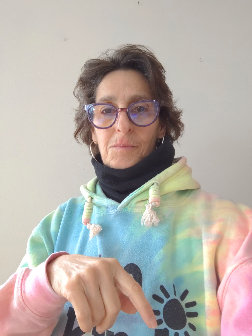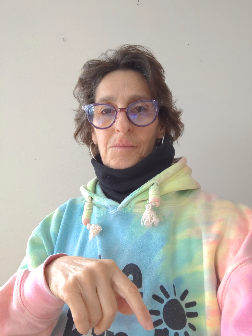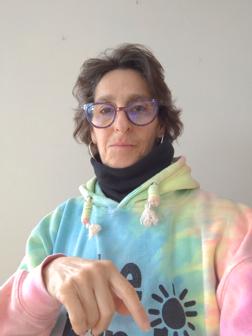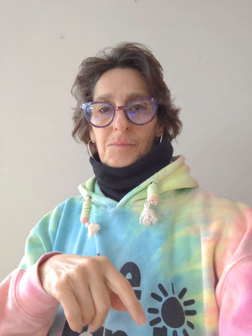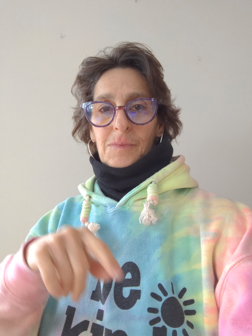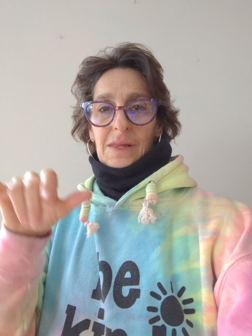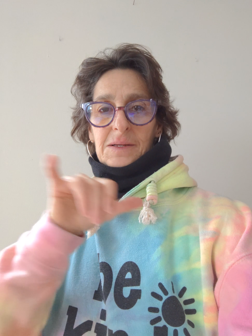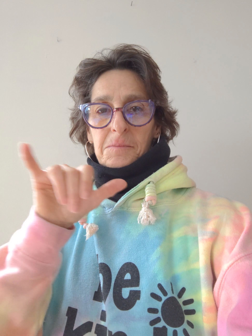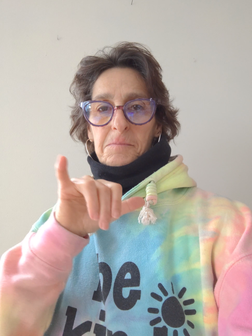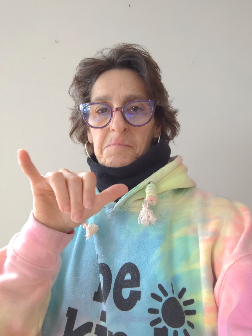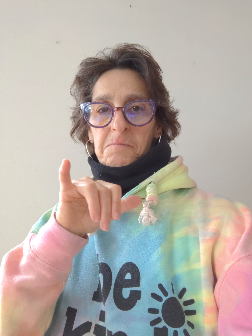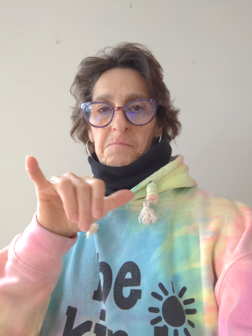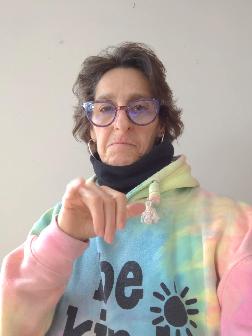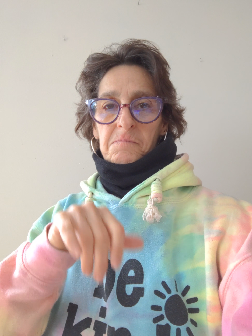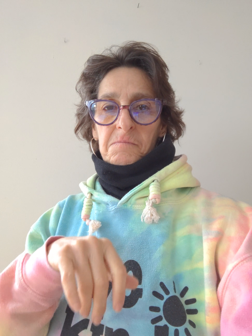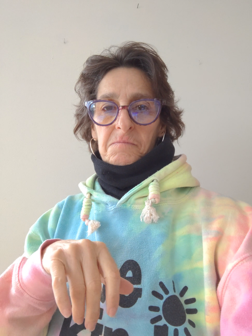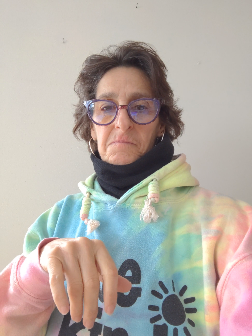same